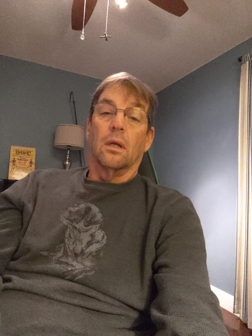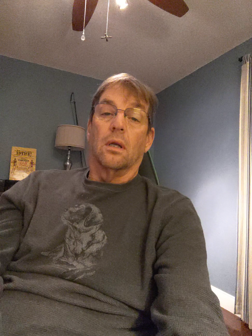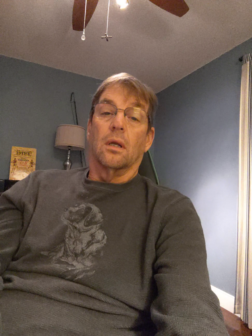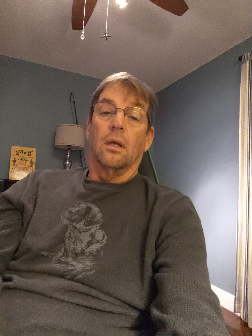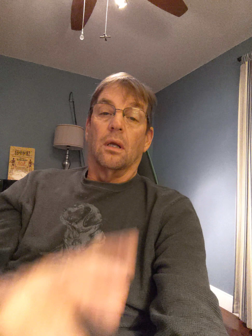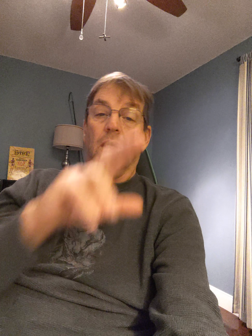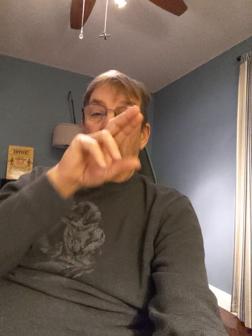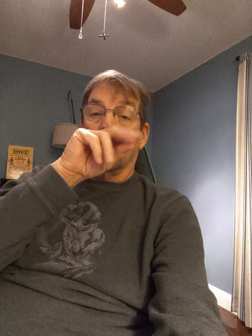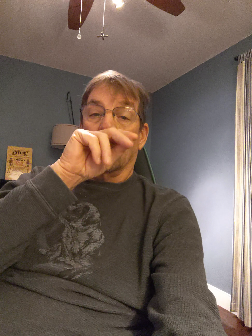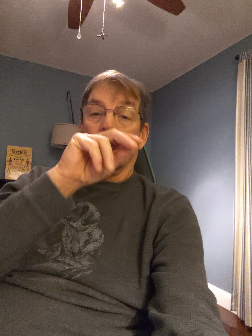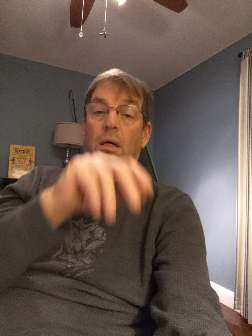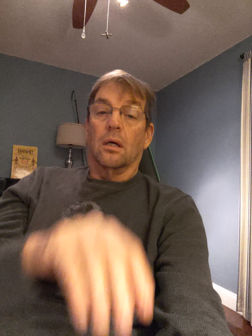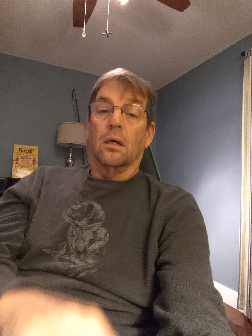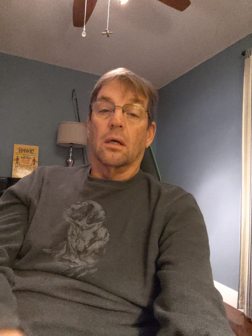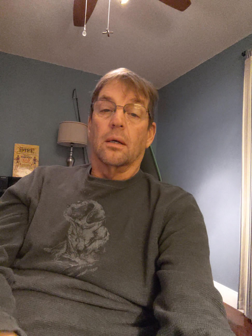duck